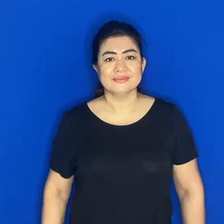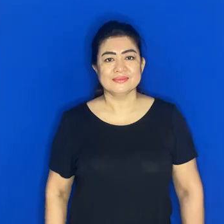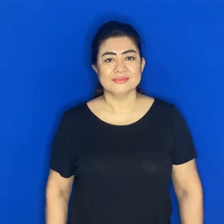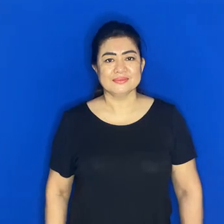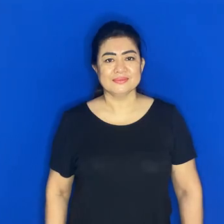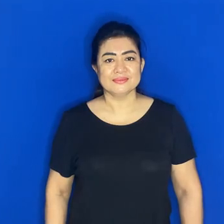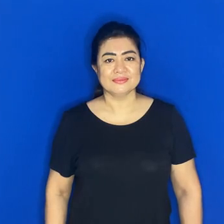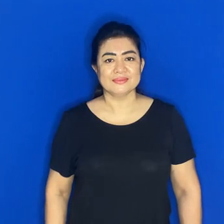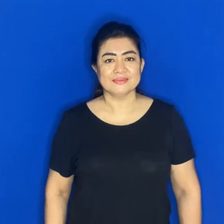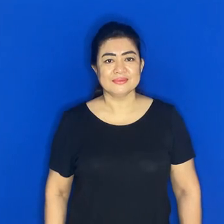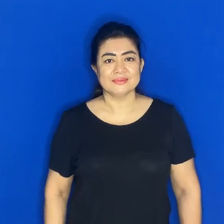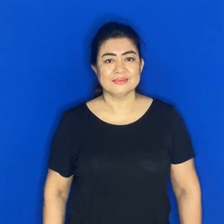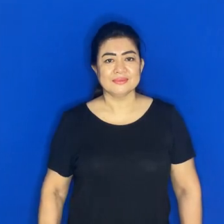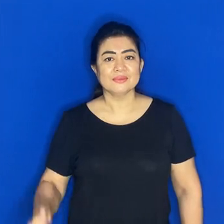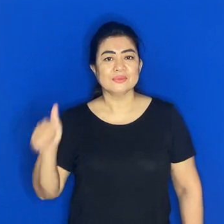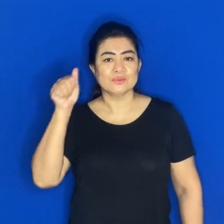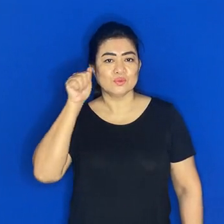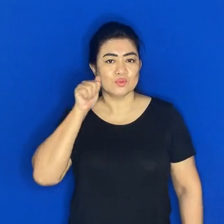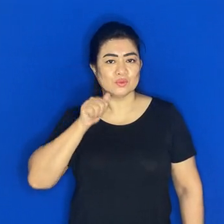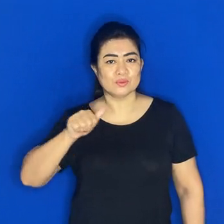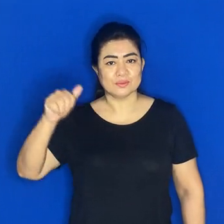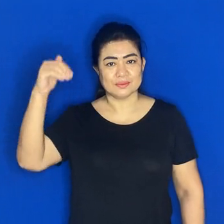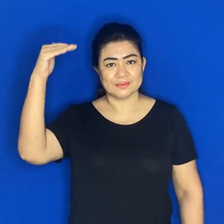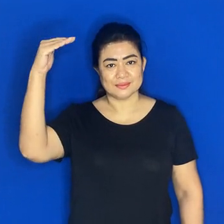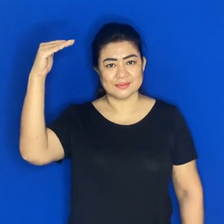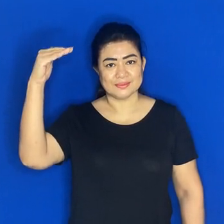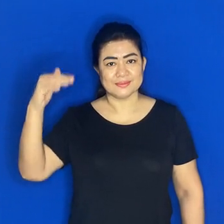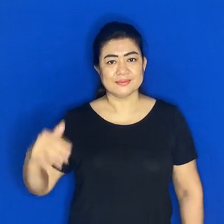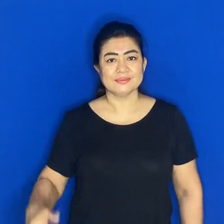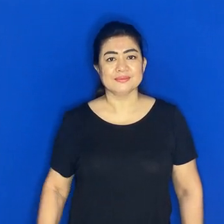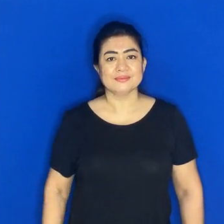woman